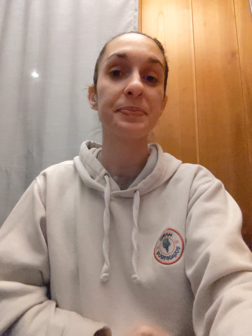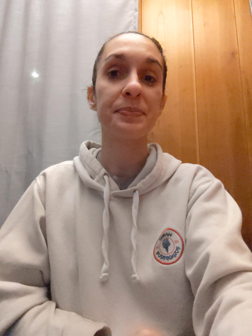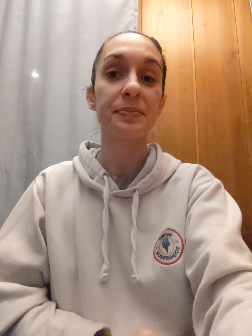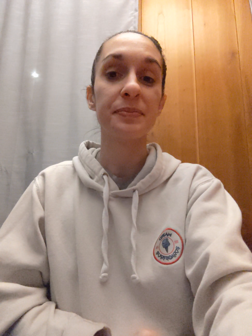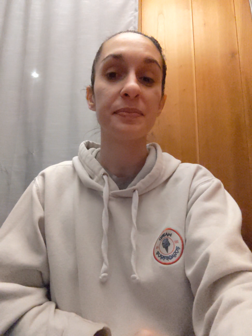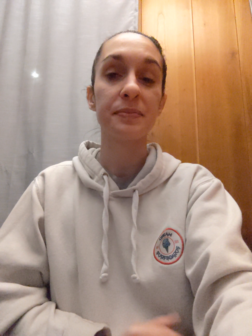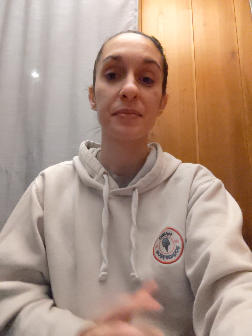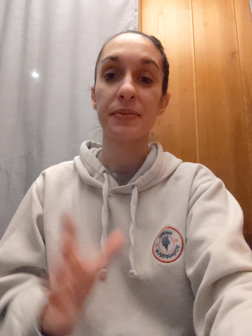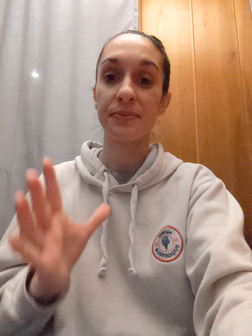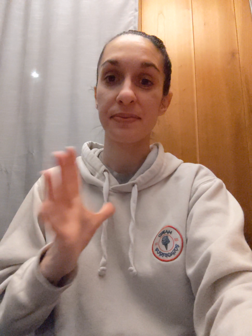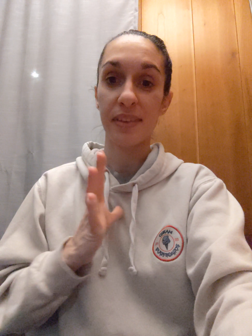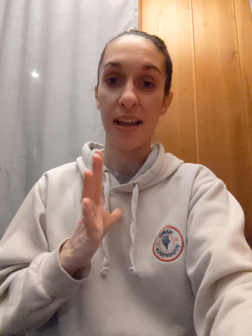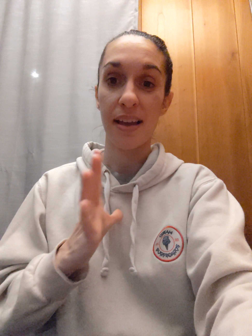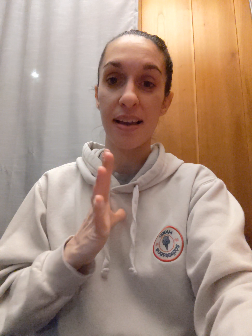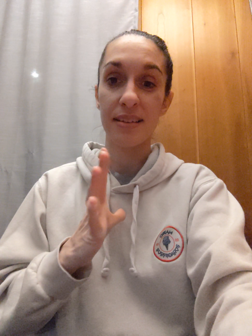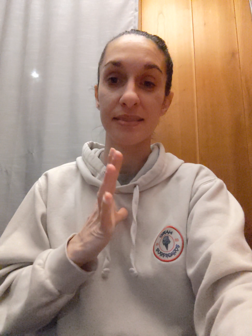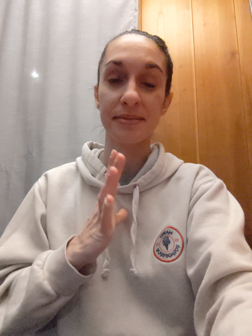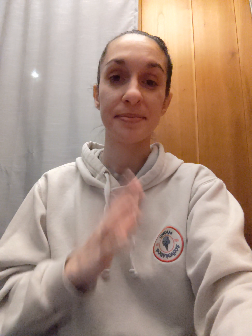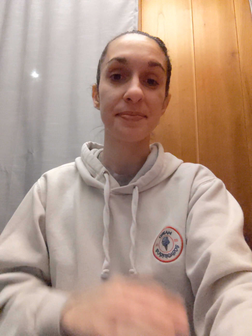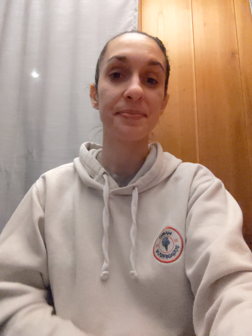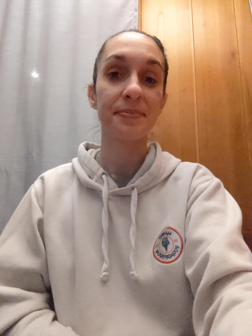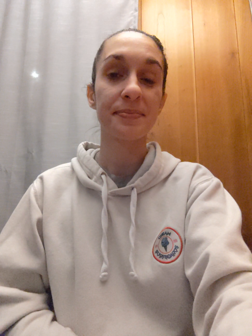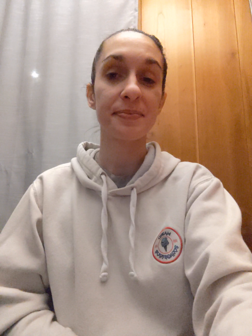fine